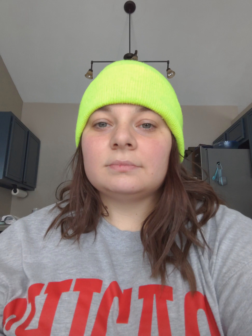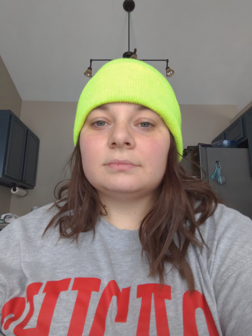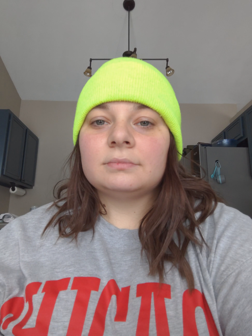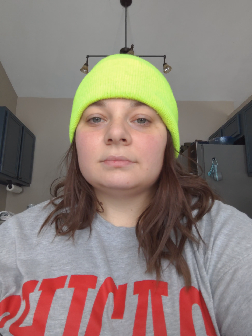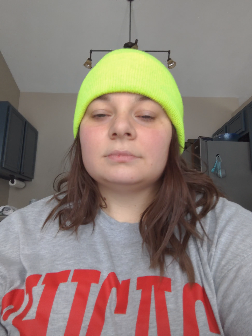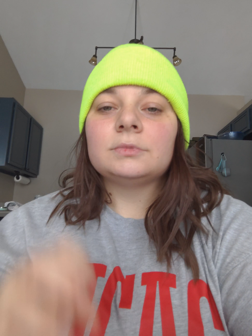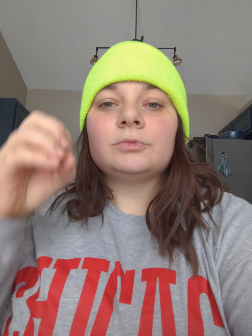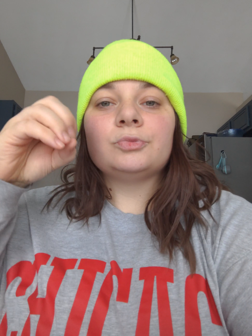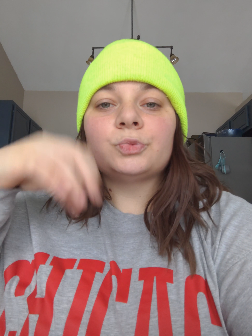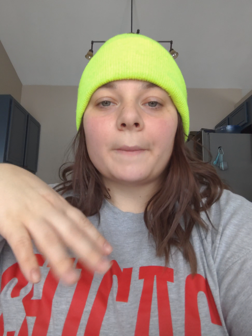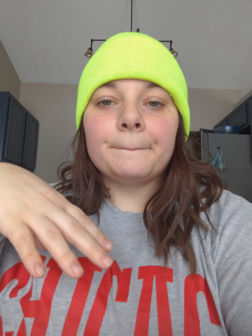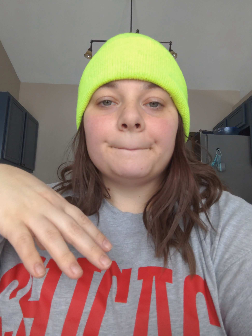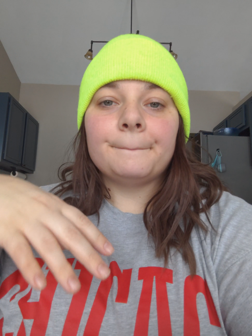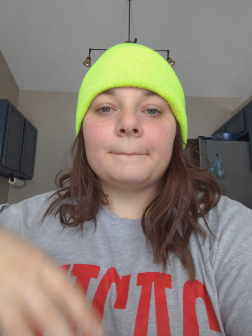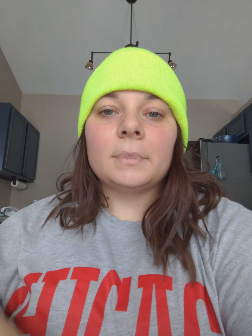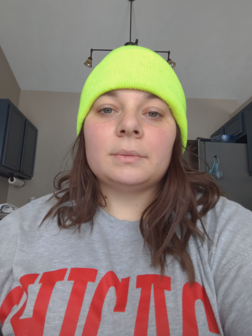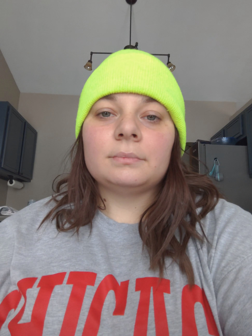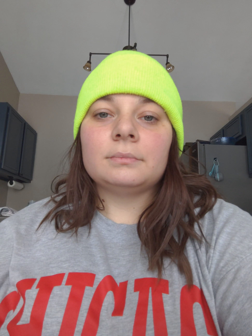drop